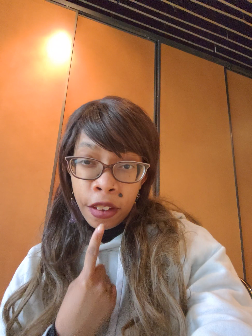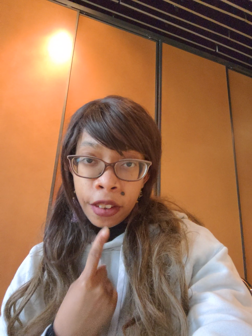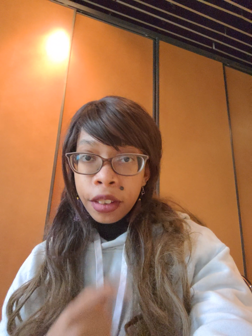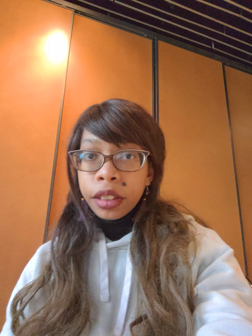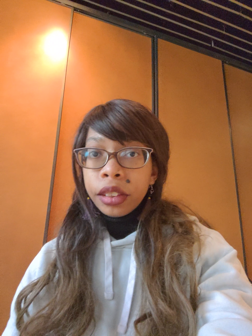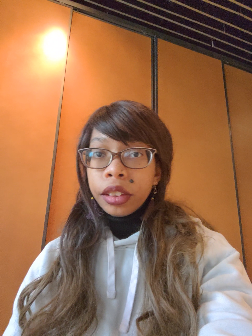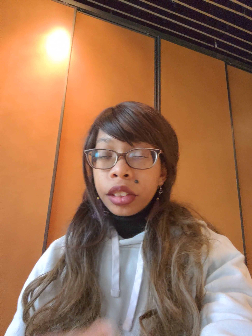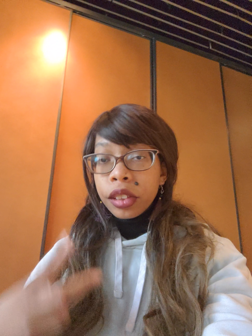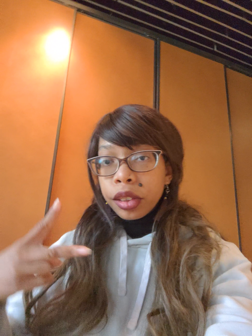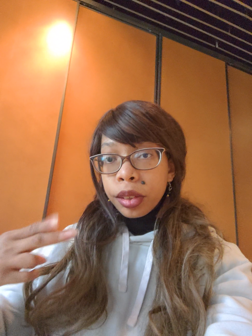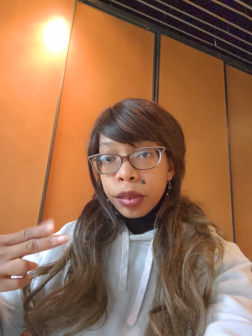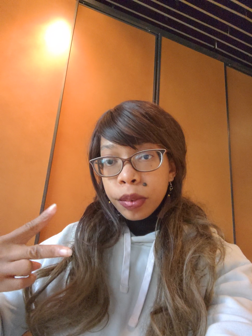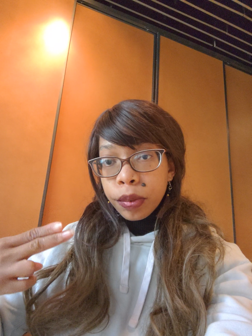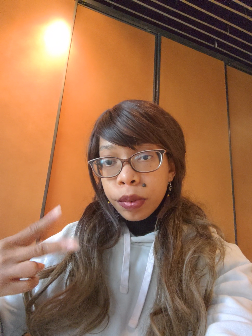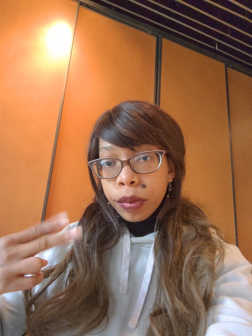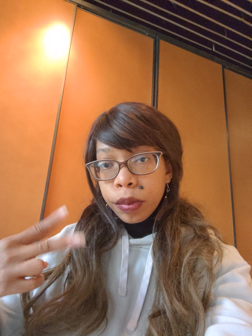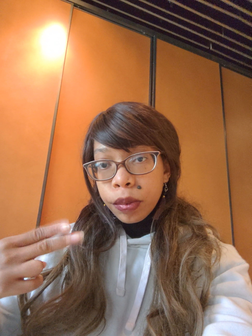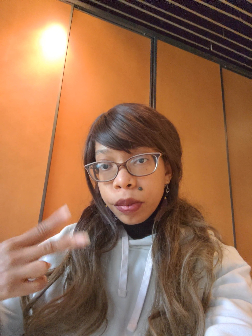scissors